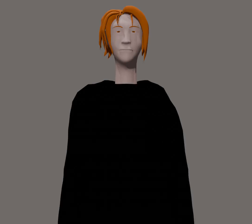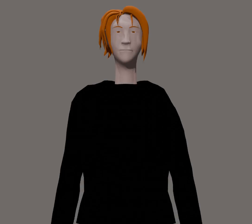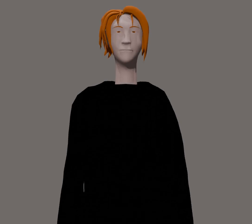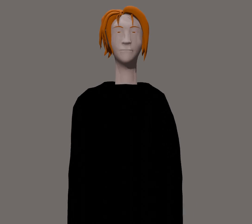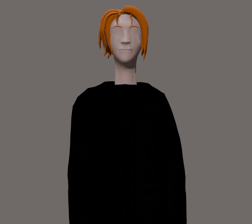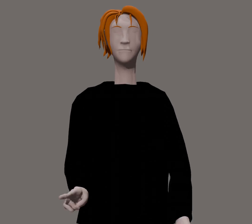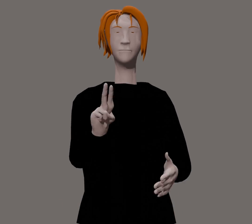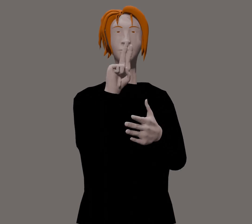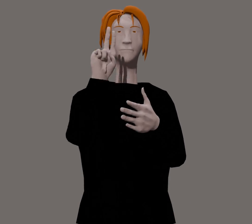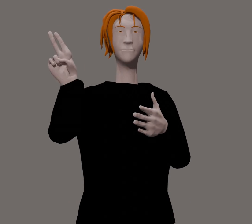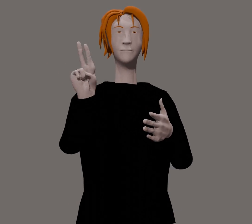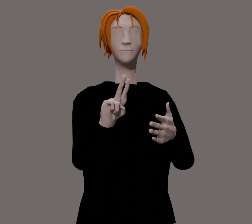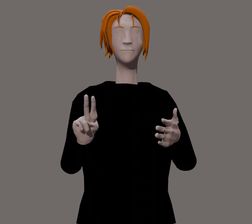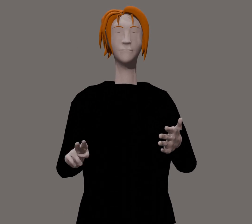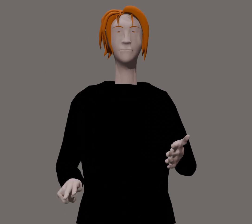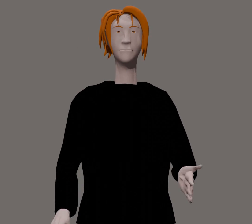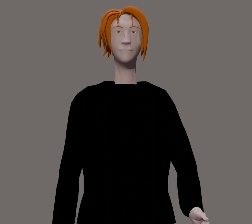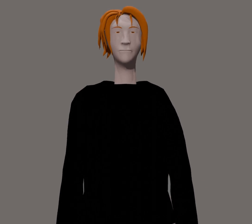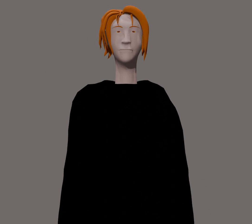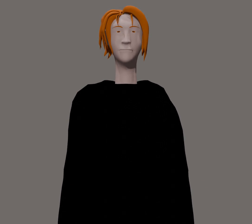Calligraphy